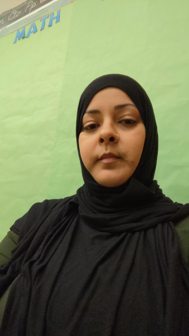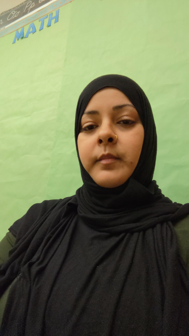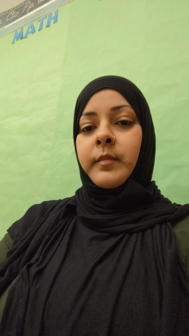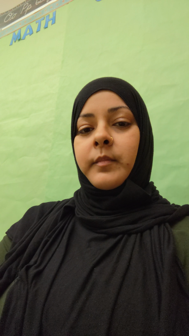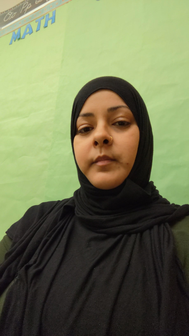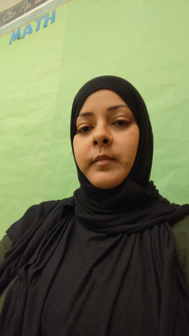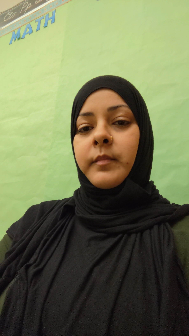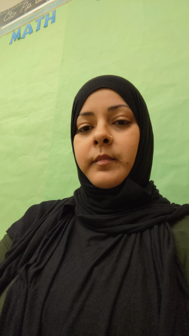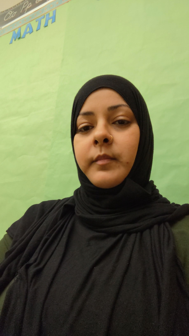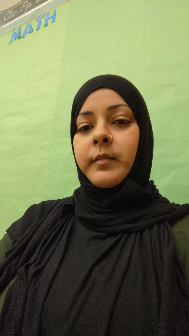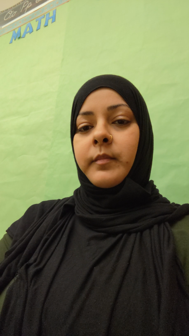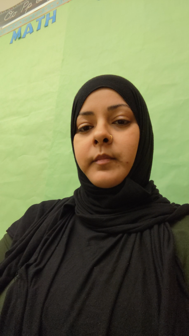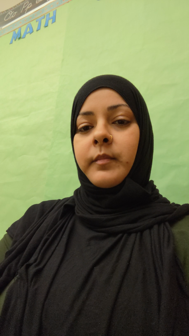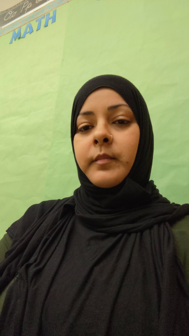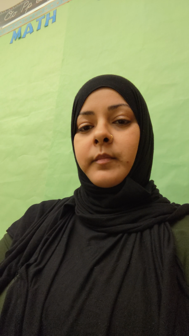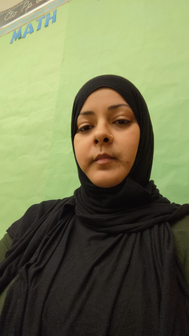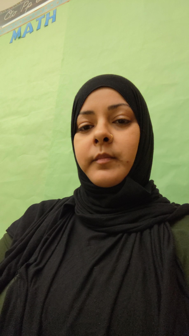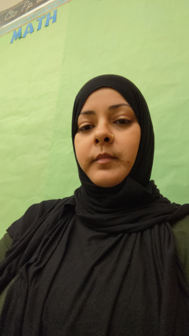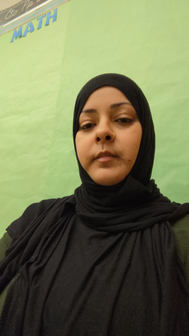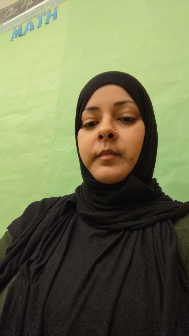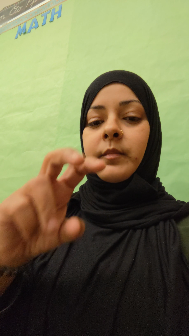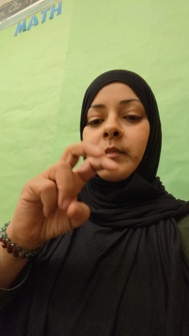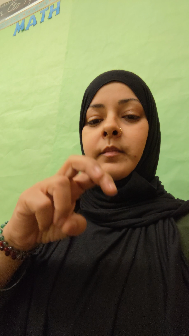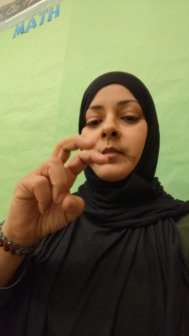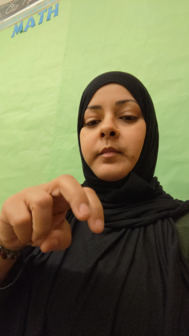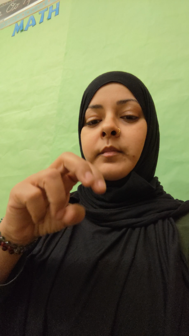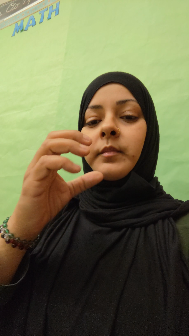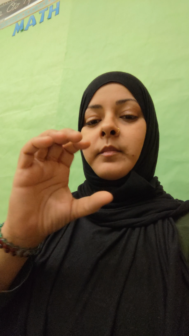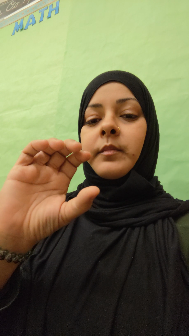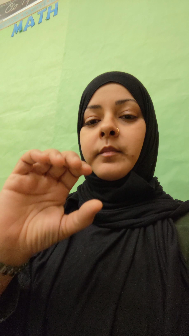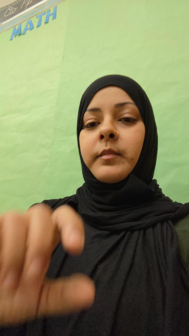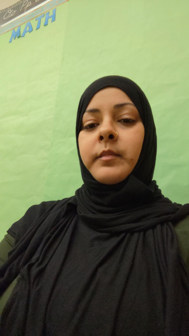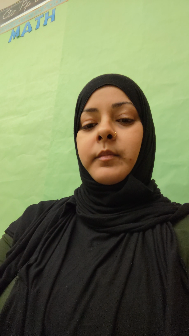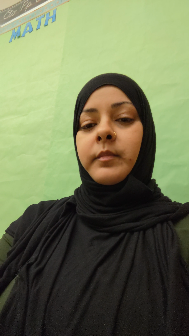potato chip